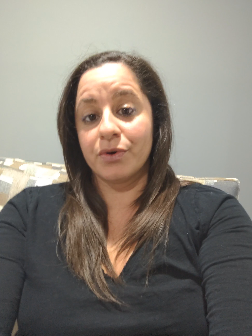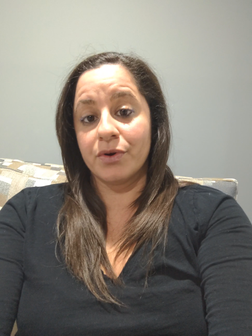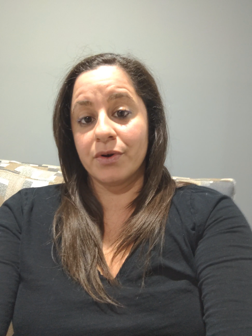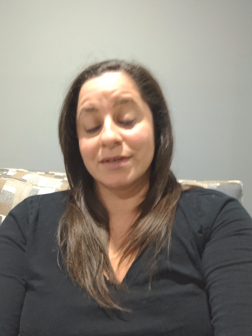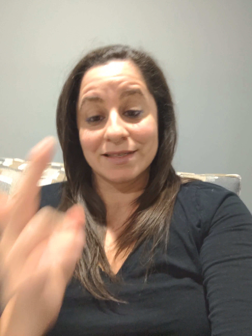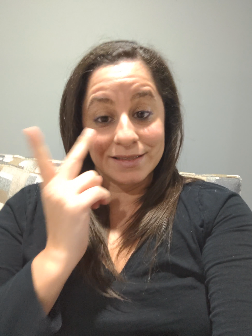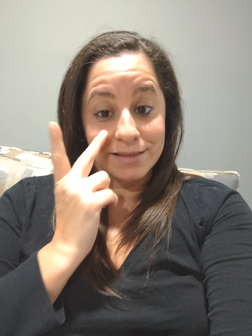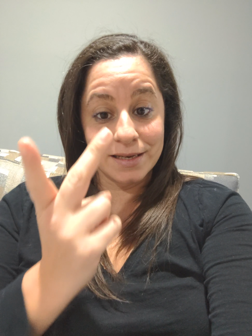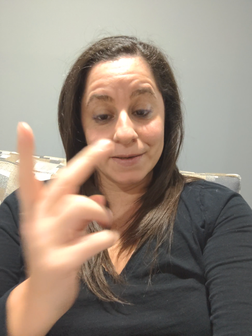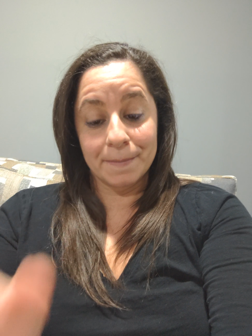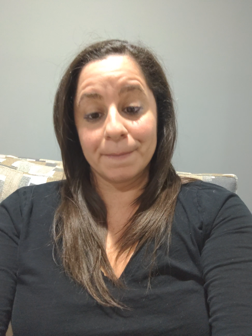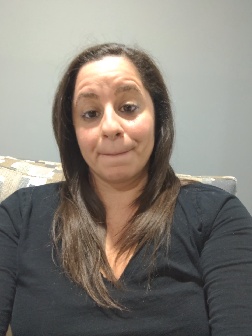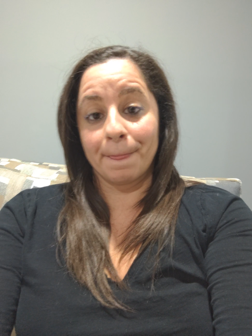see